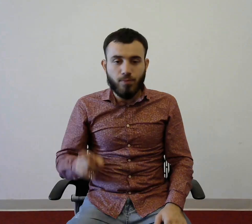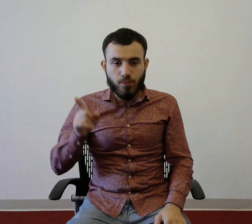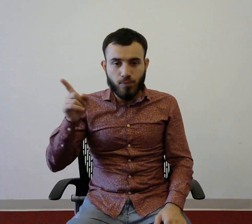onun